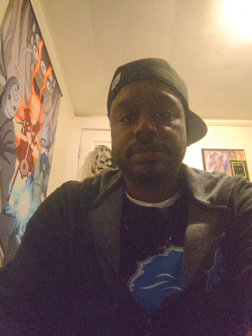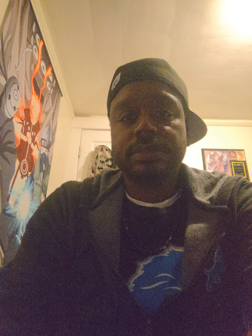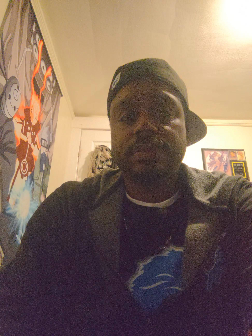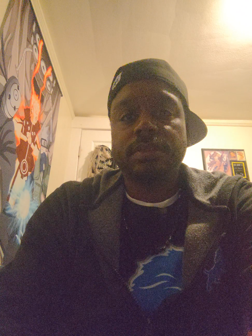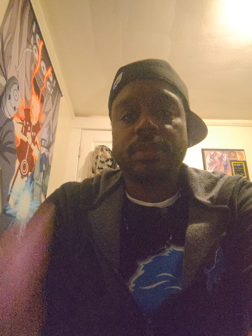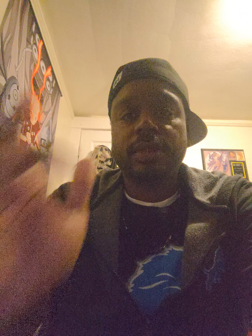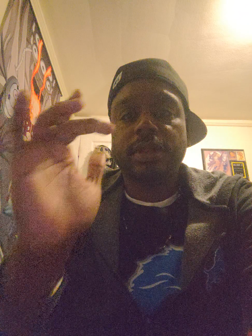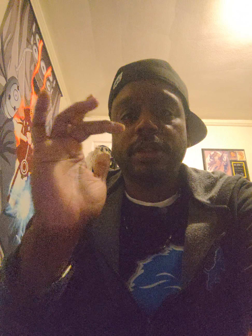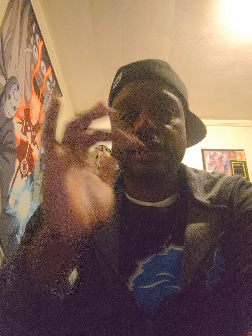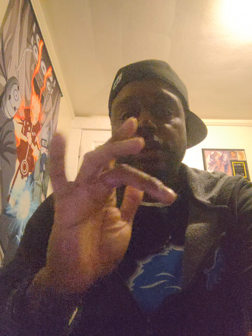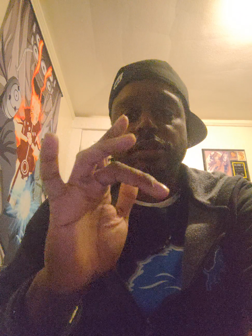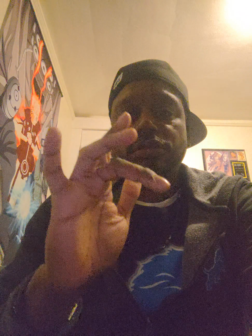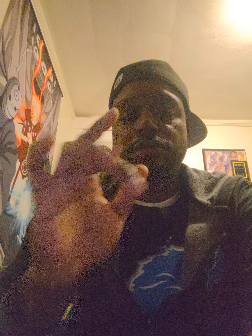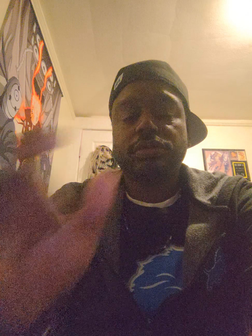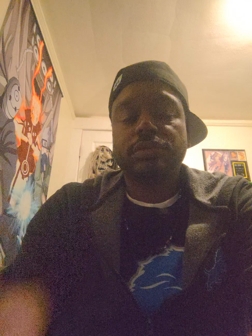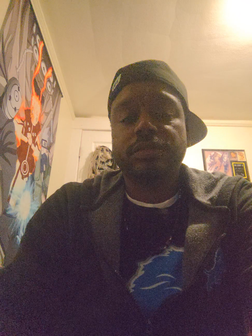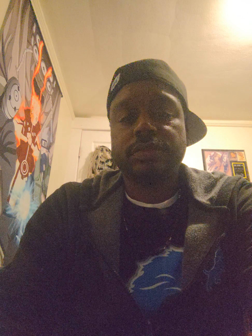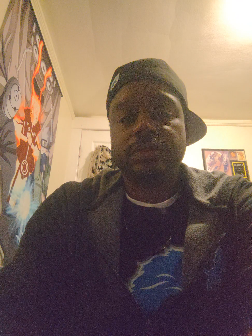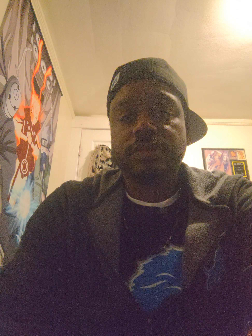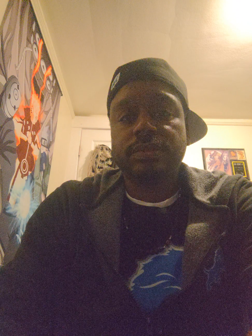touch